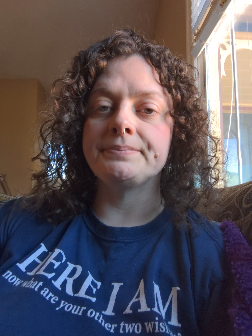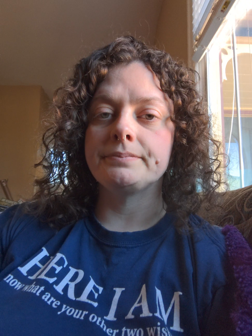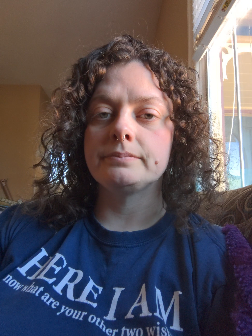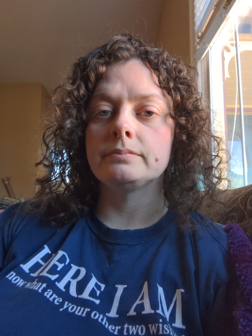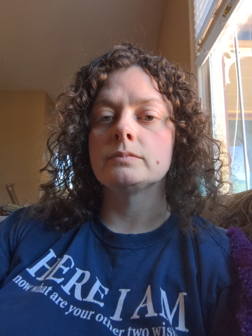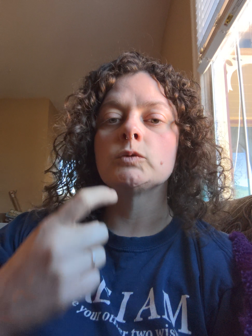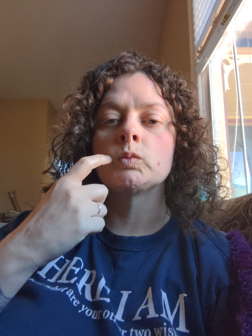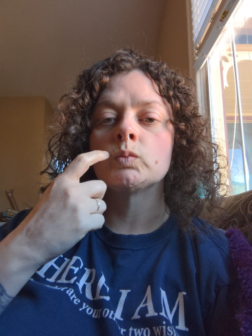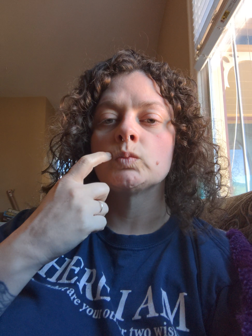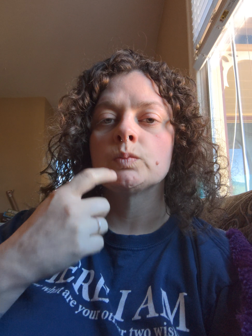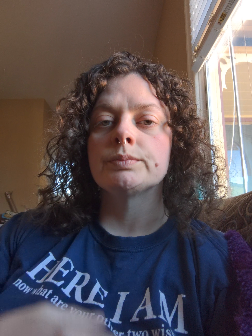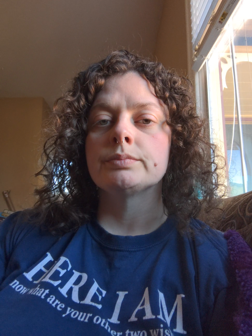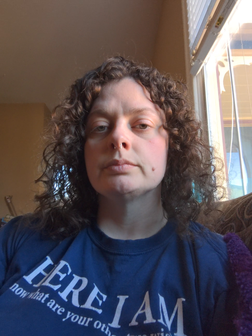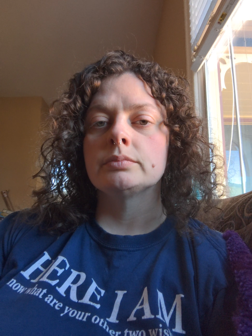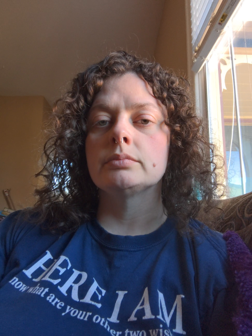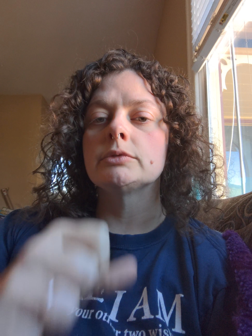tooth